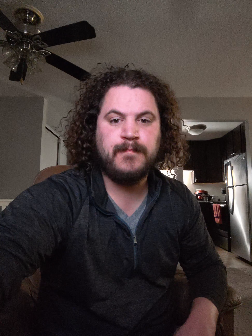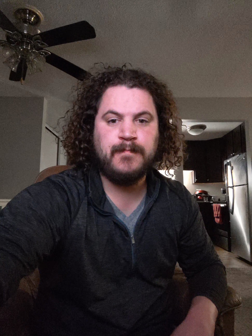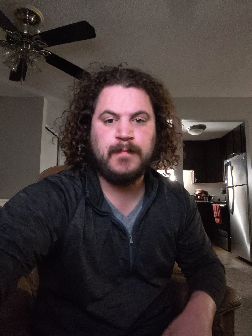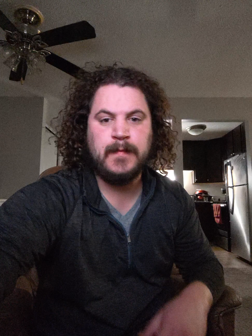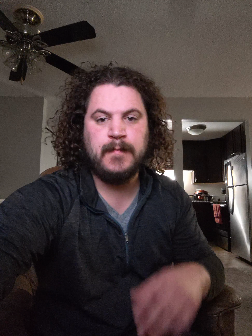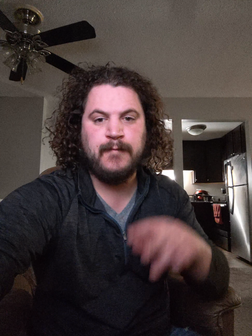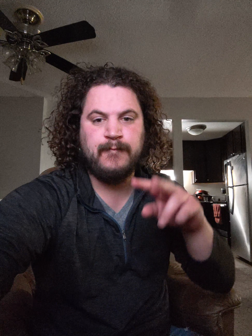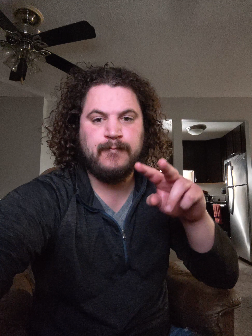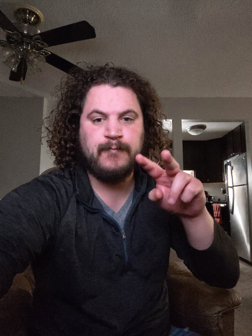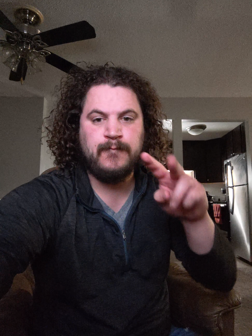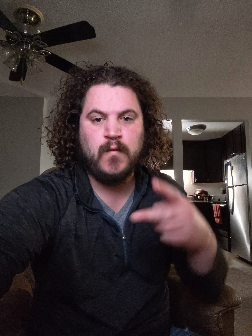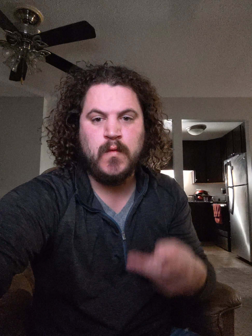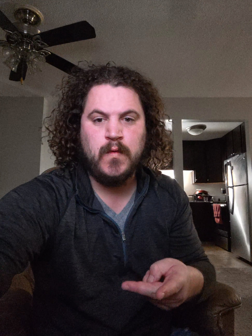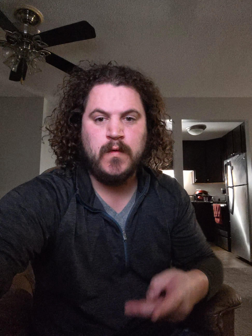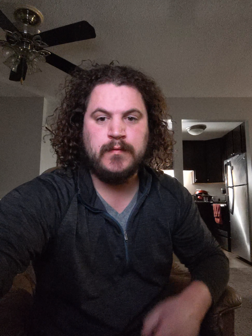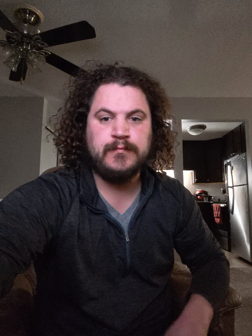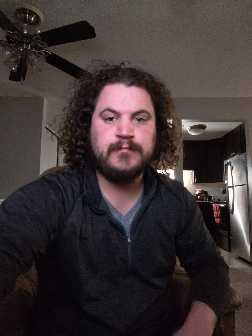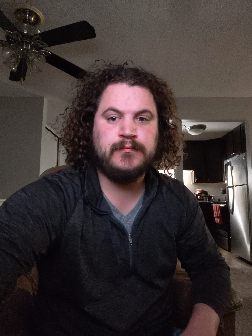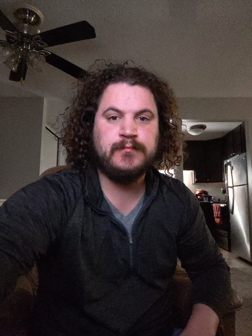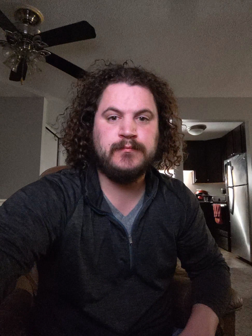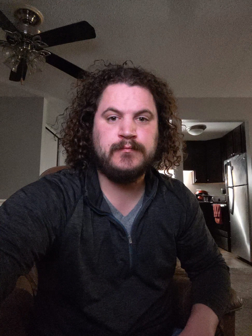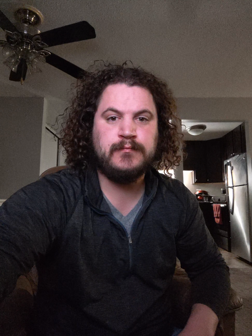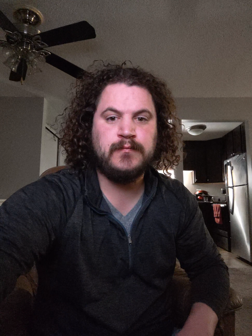fall